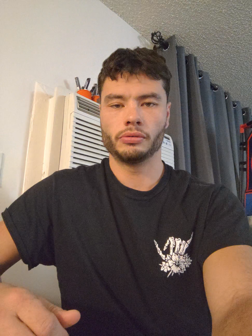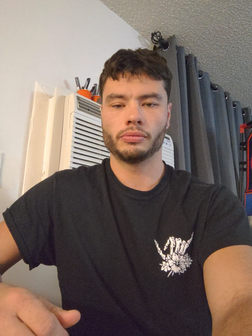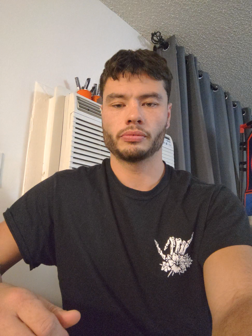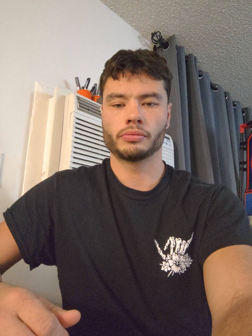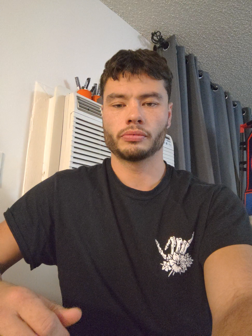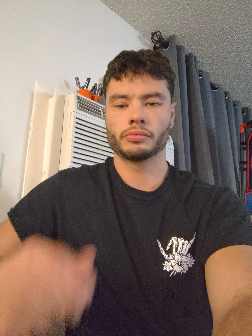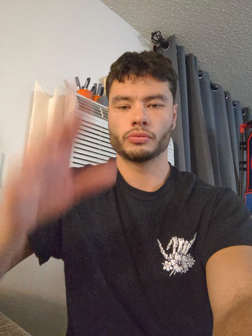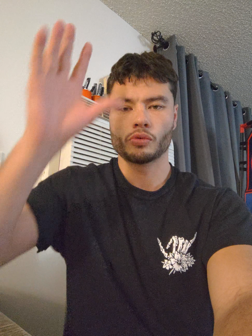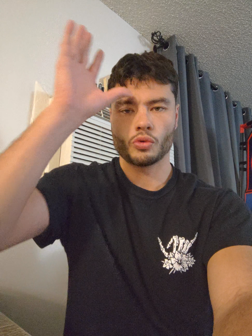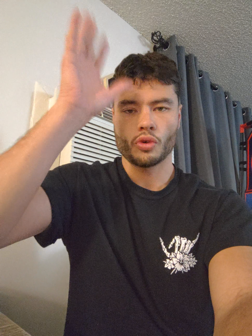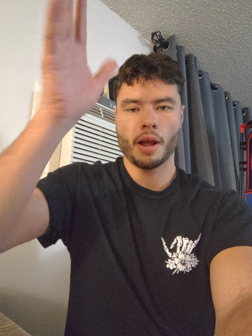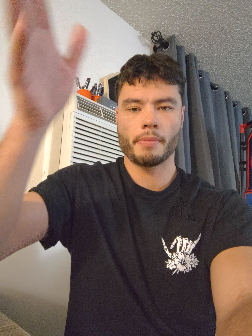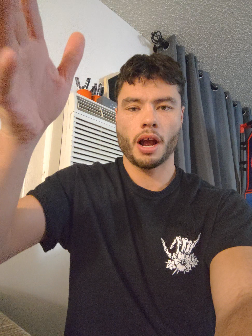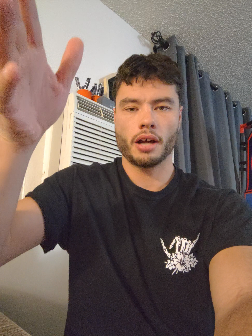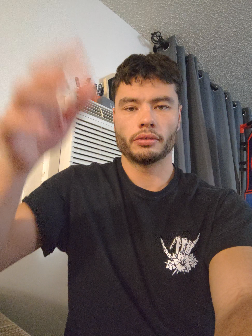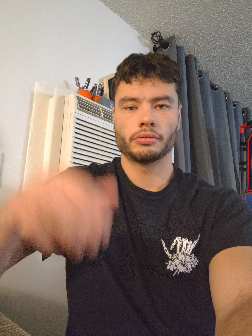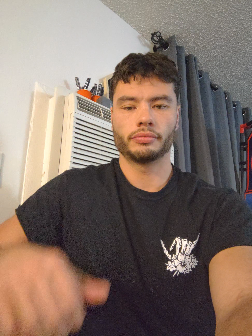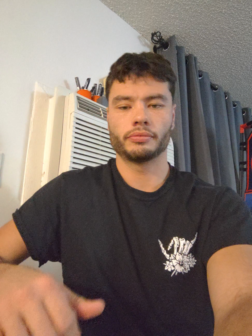grandpa